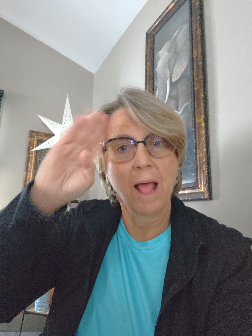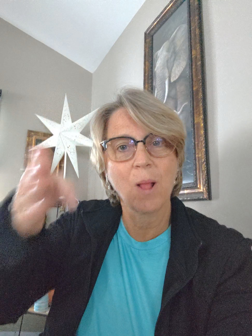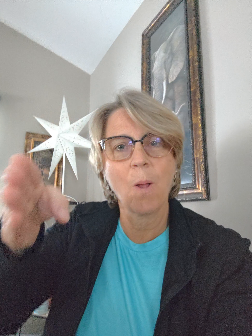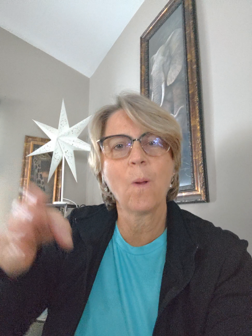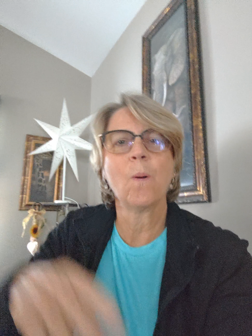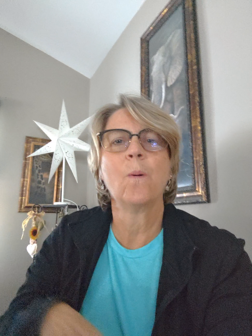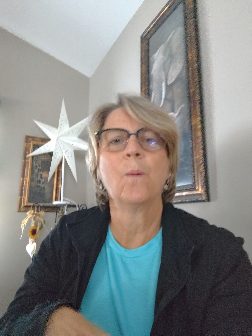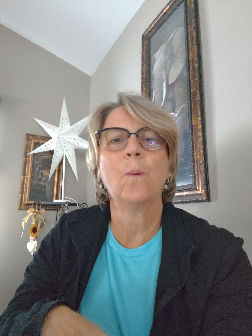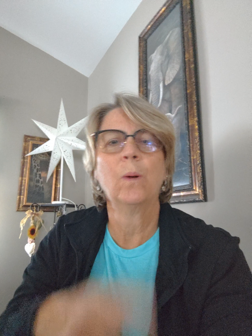hello